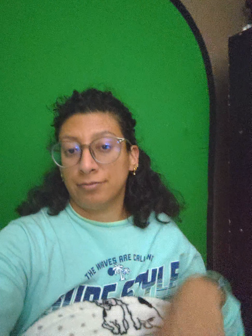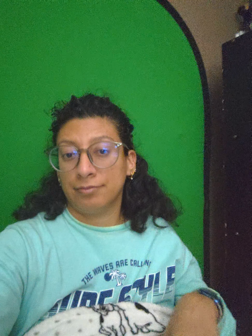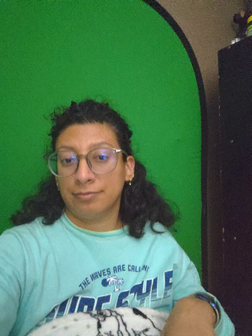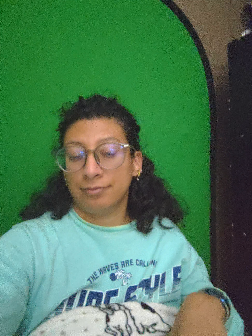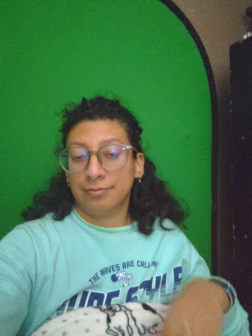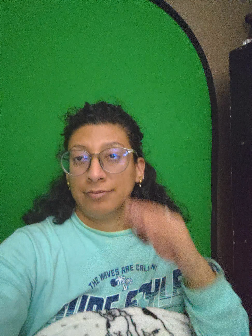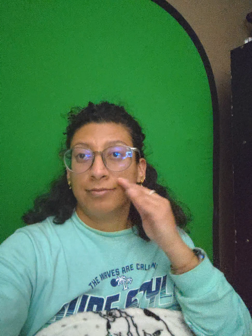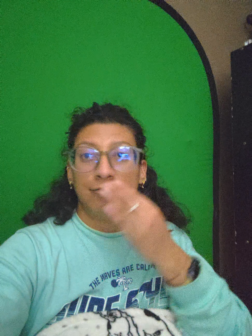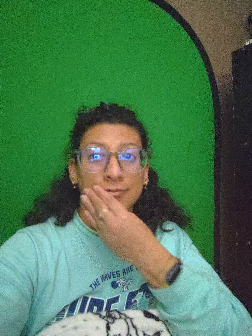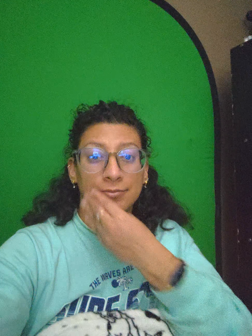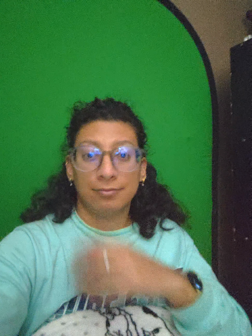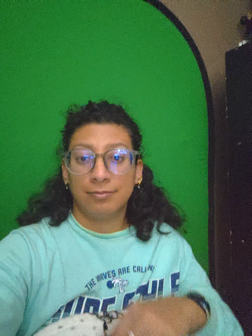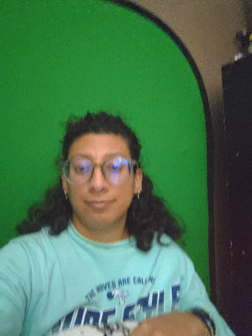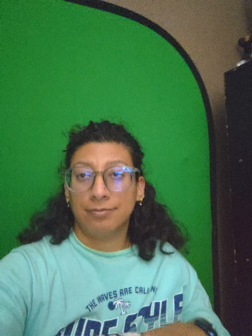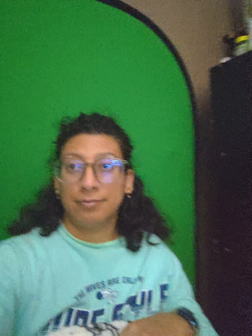napkin